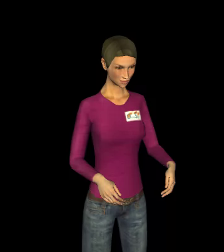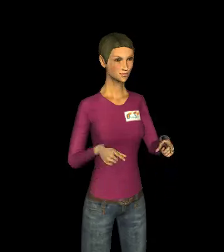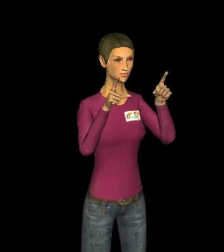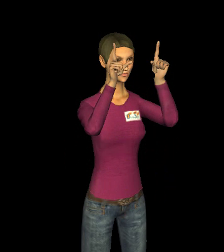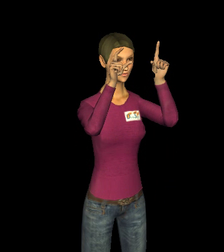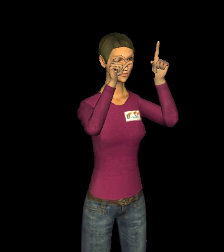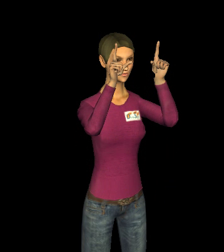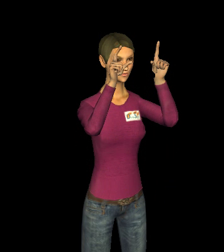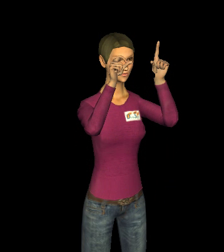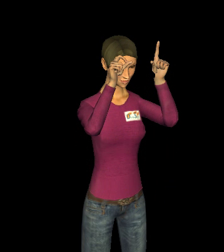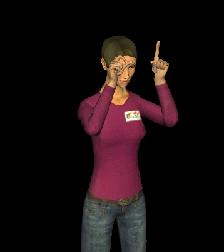كاميرا